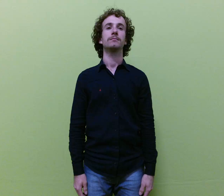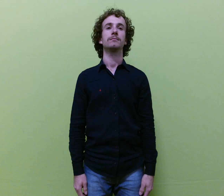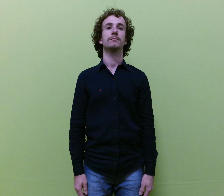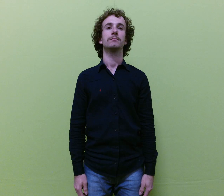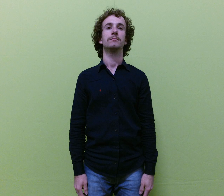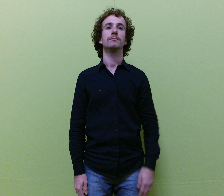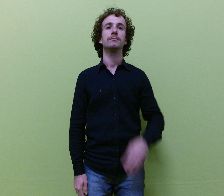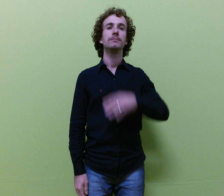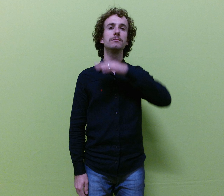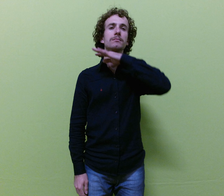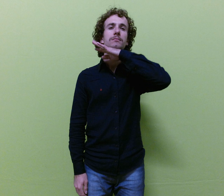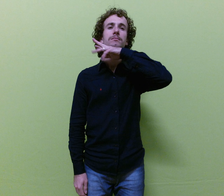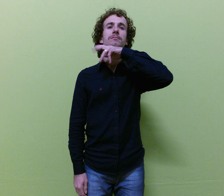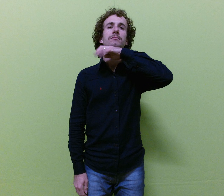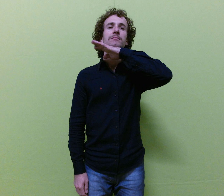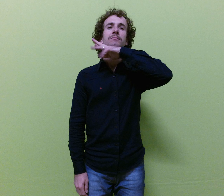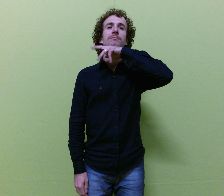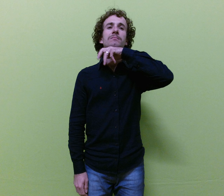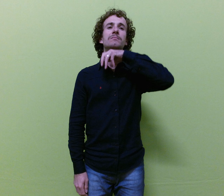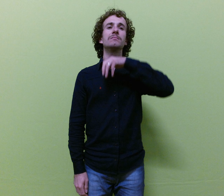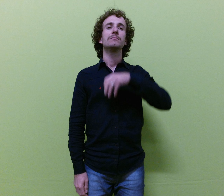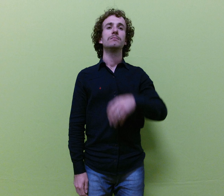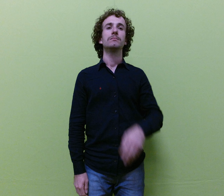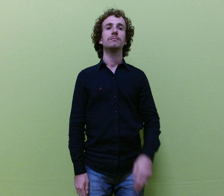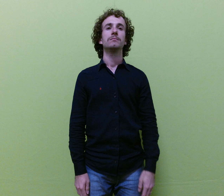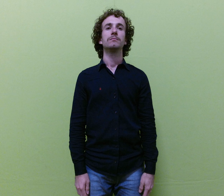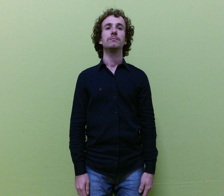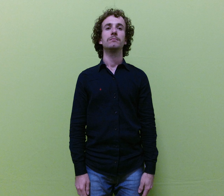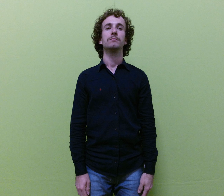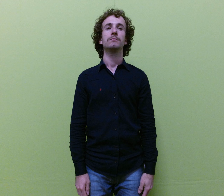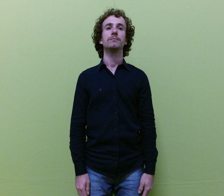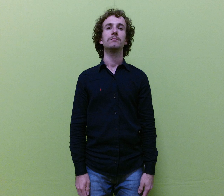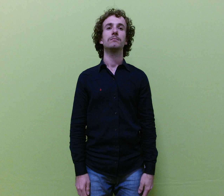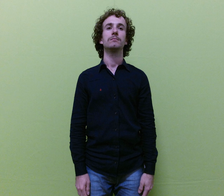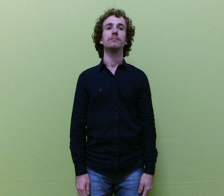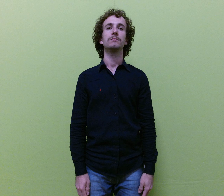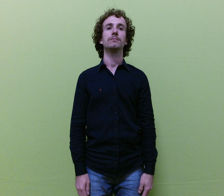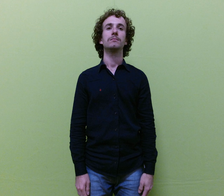ruim